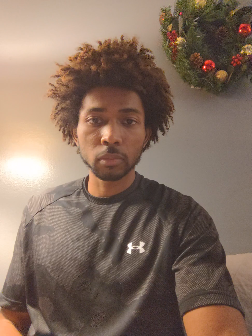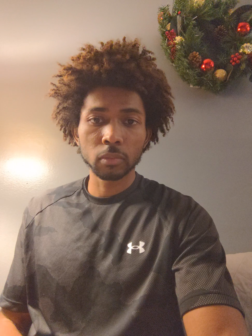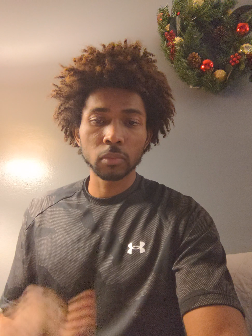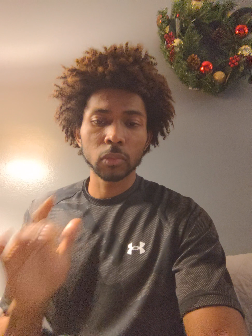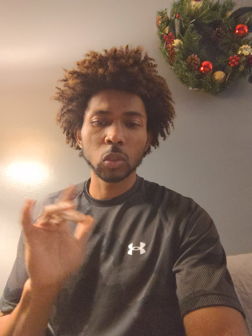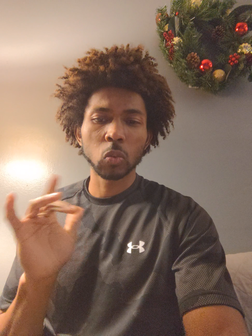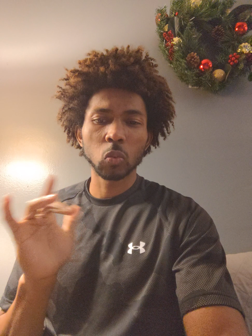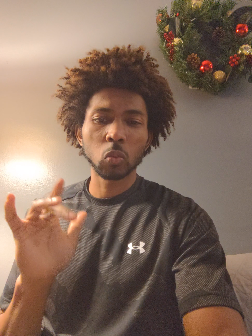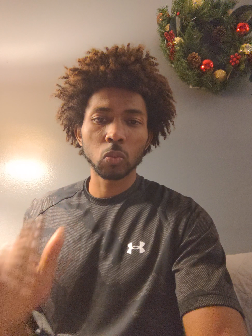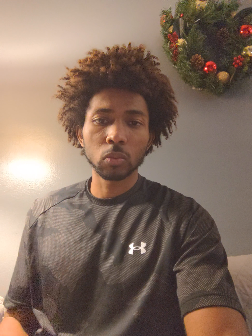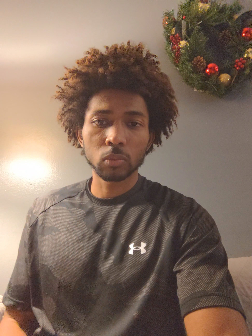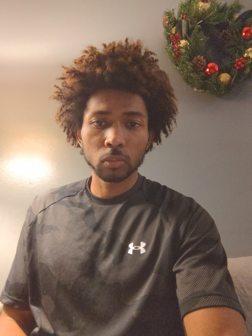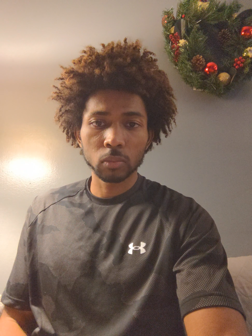yucky